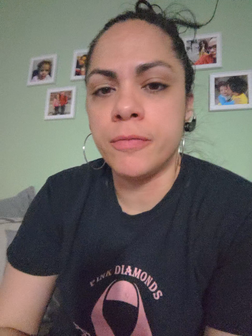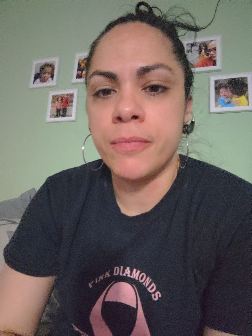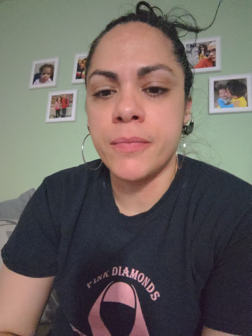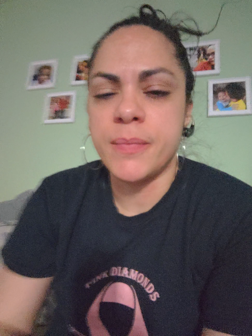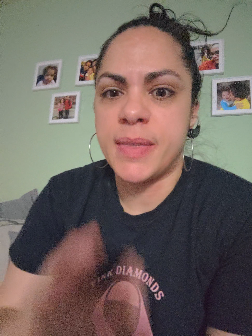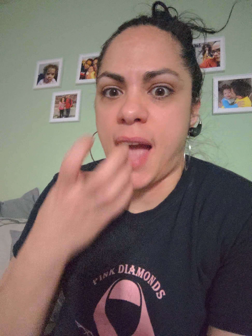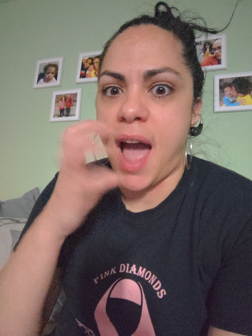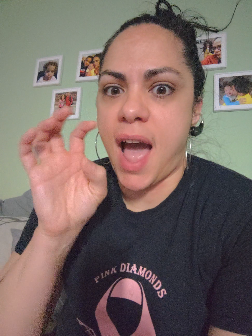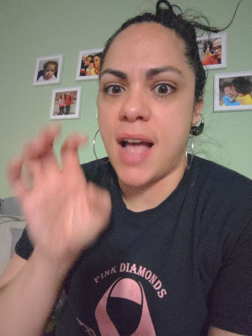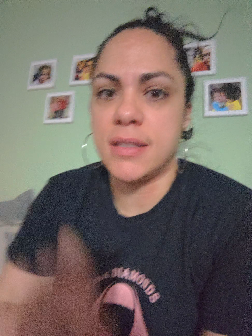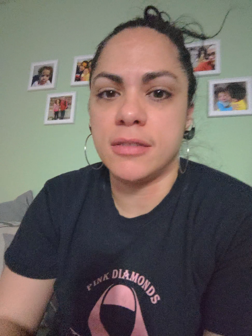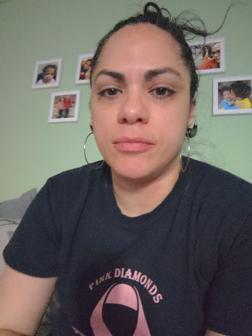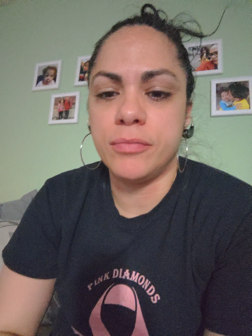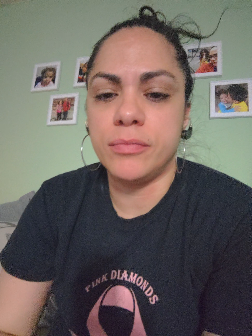hot